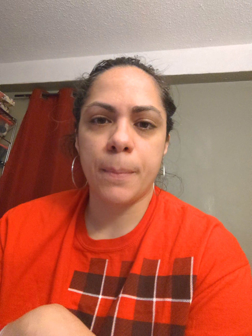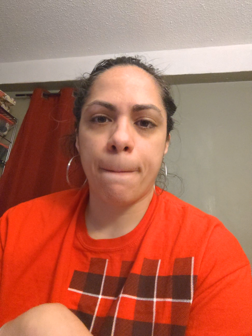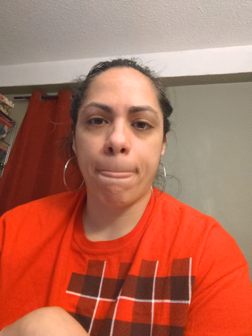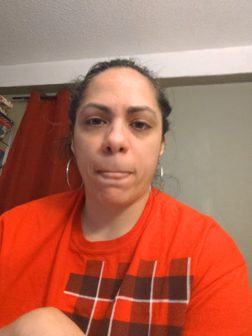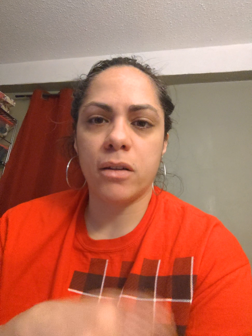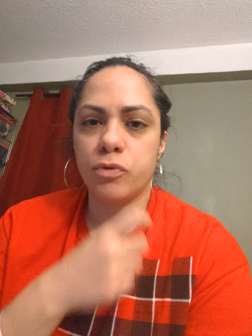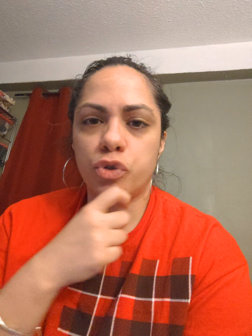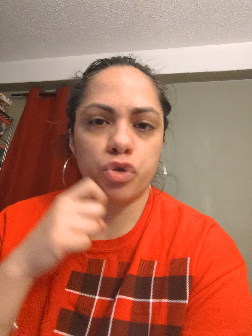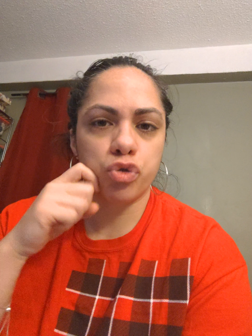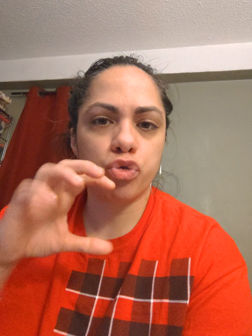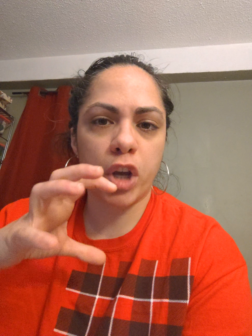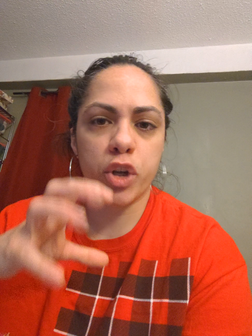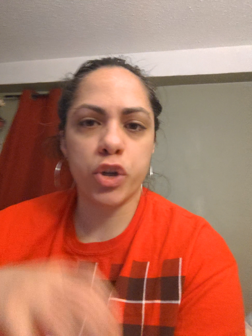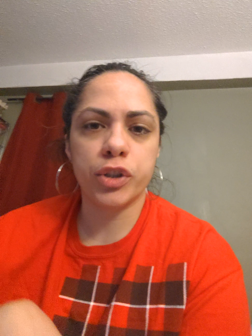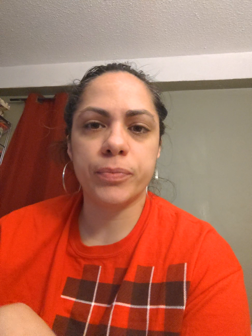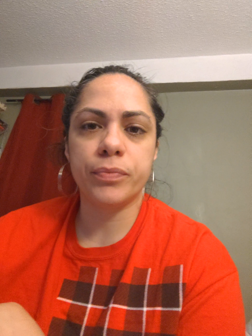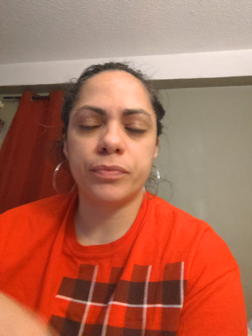dryer